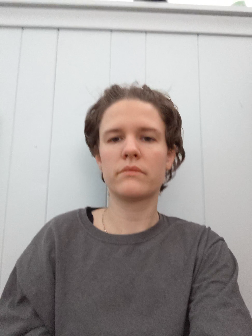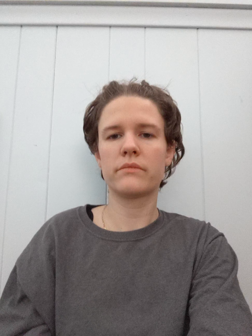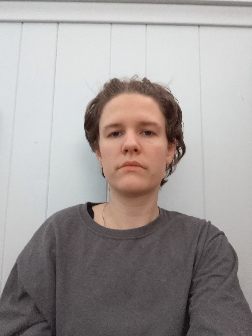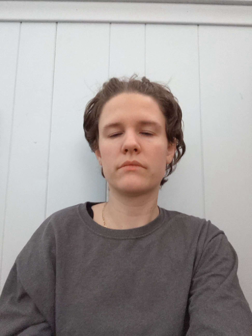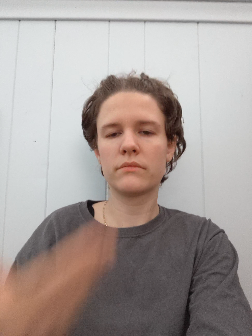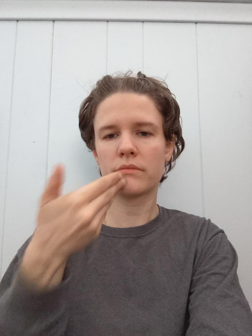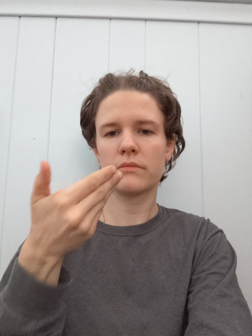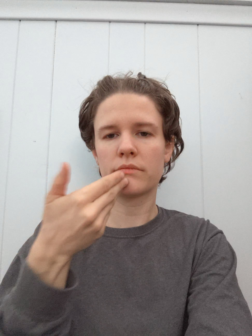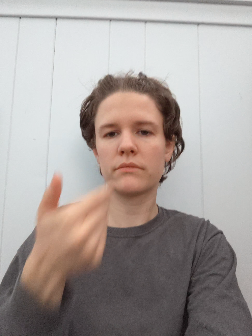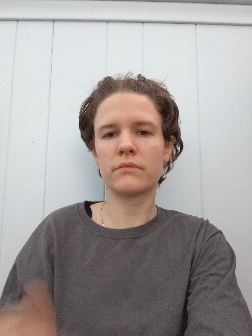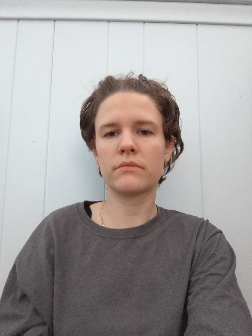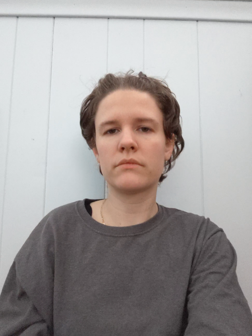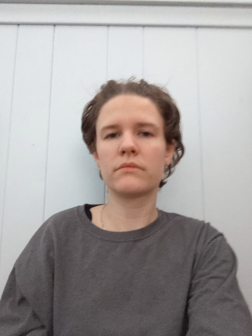pizza